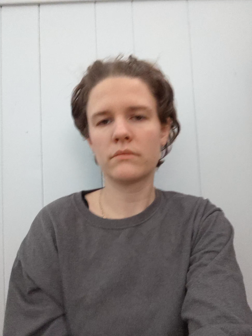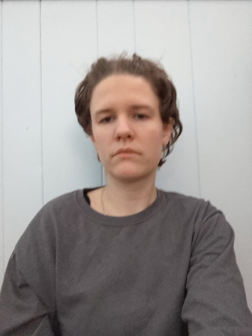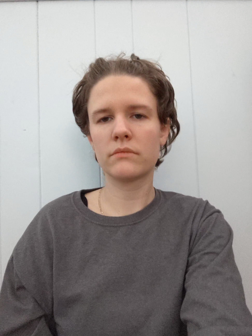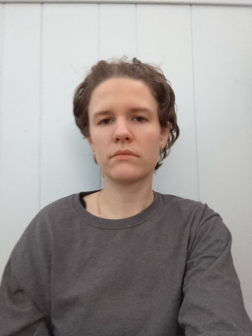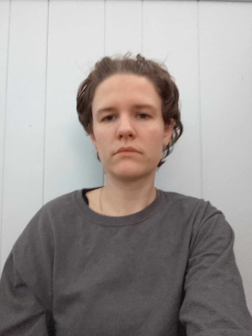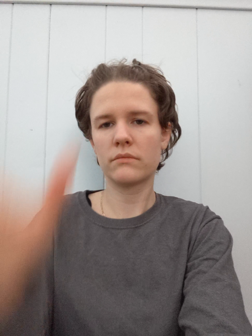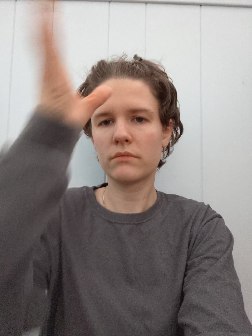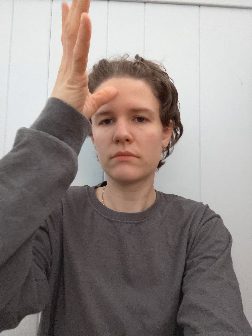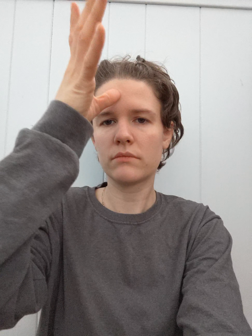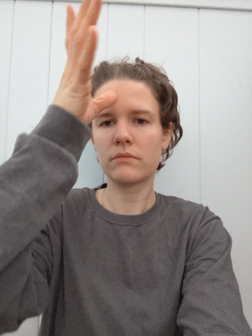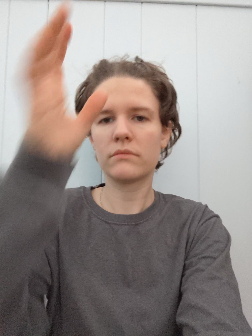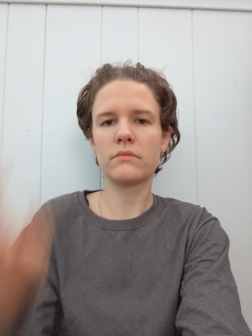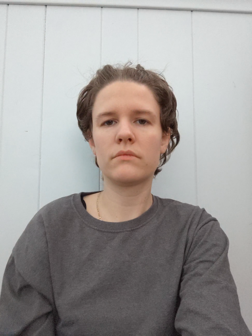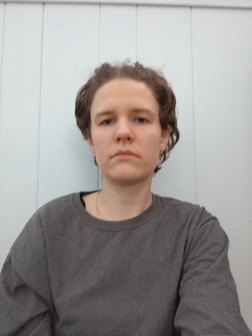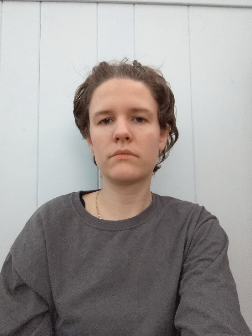dad